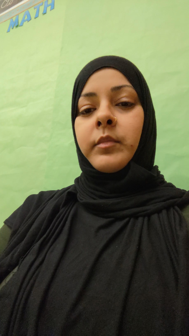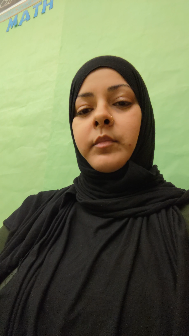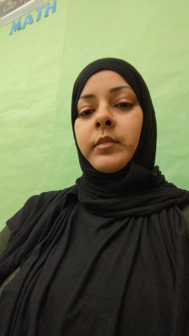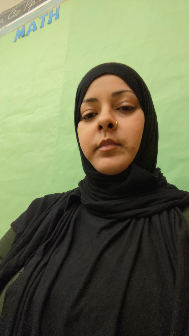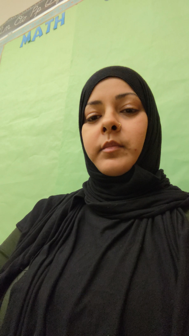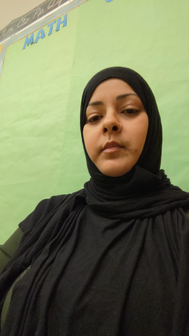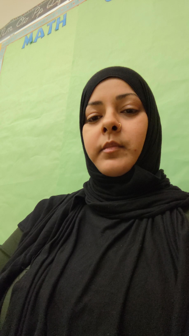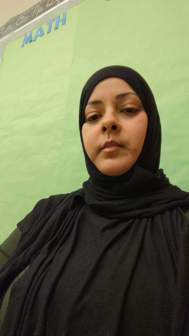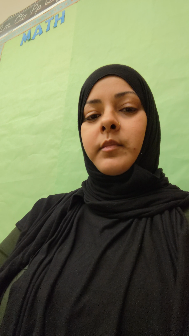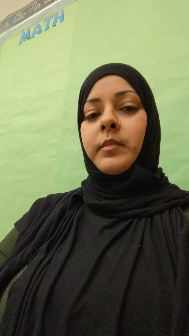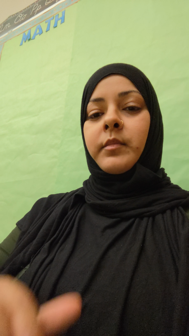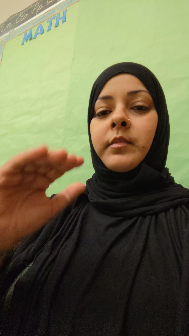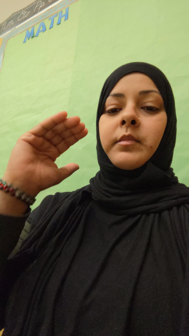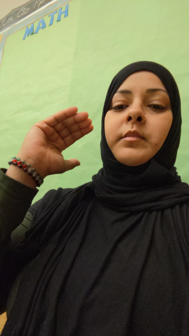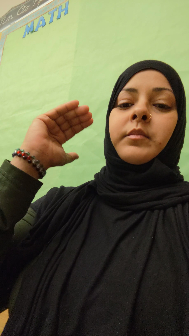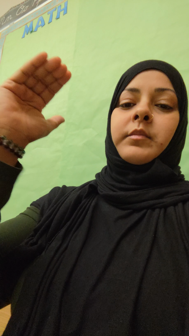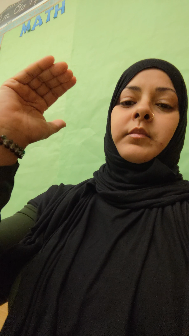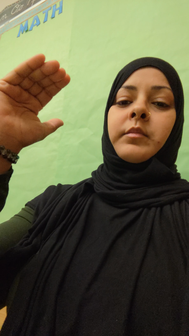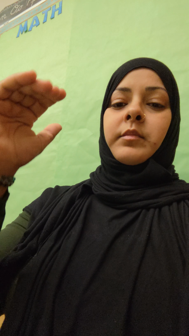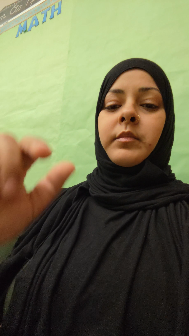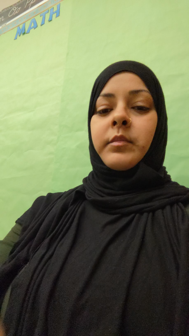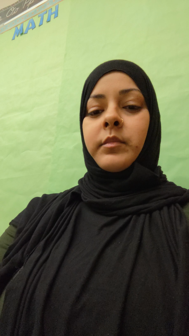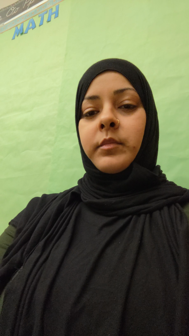big